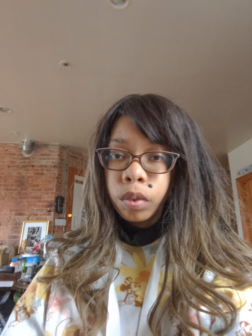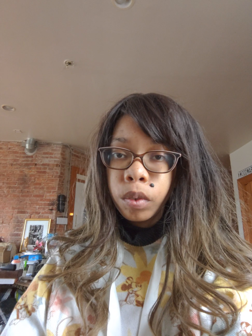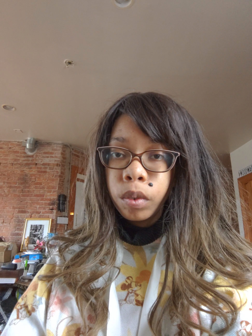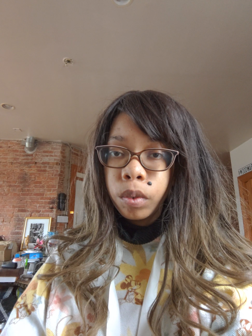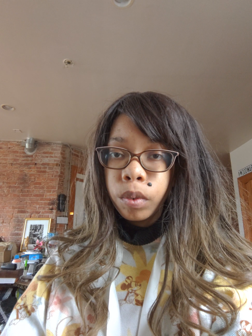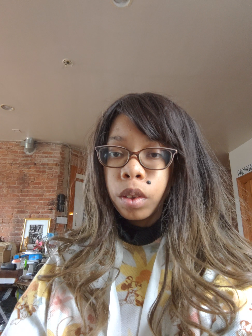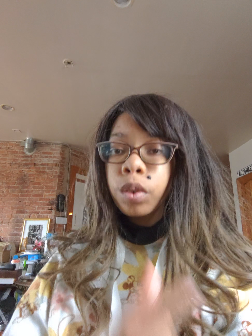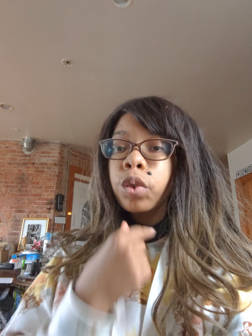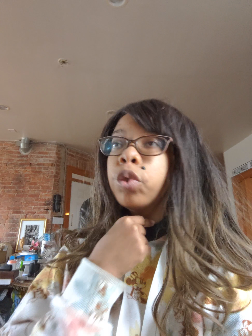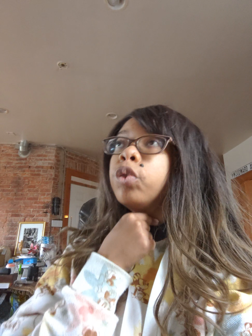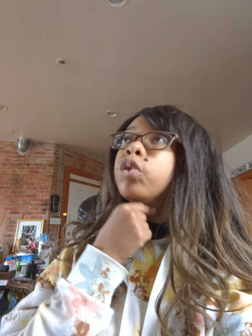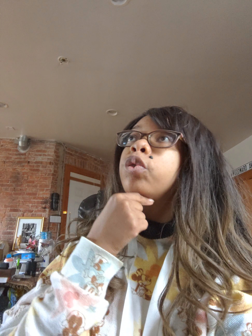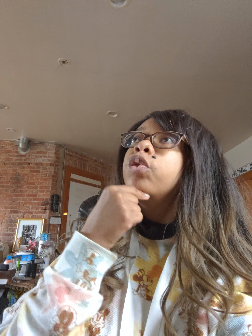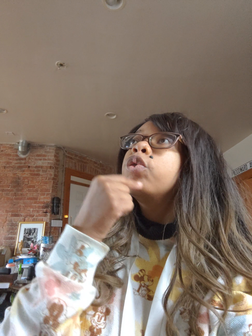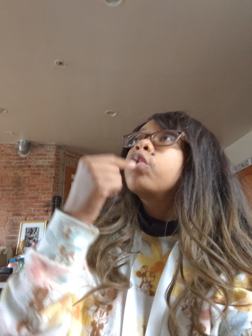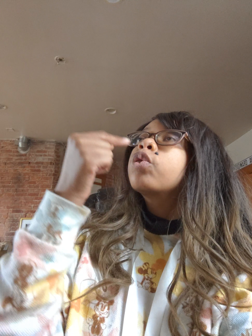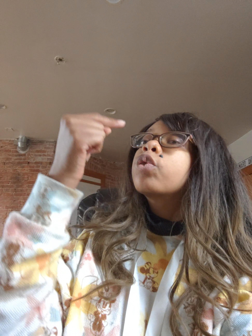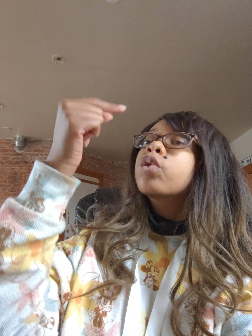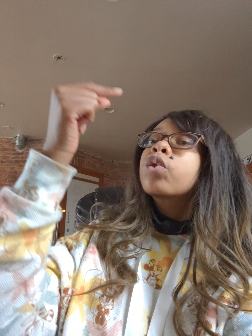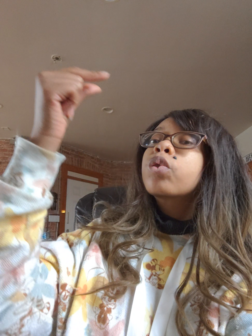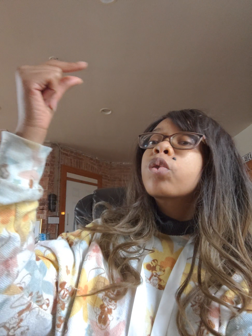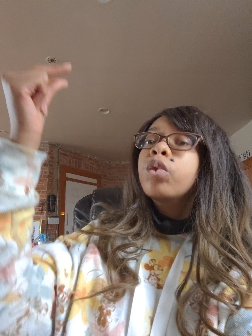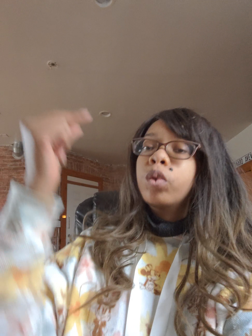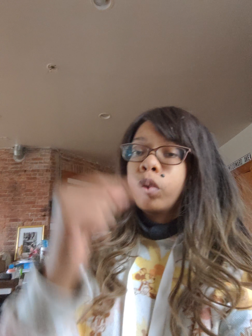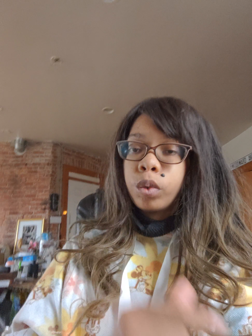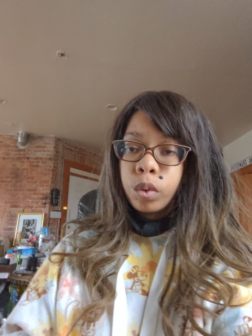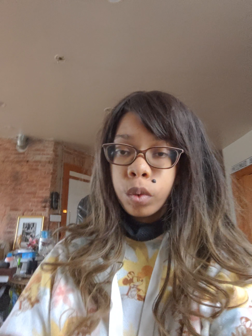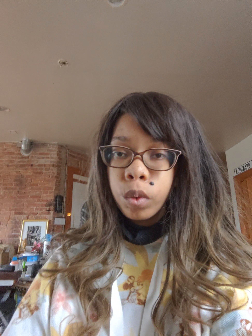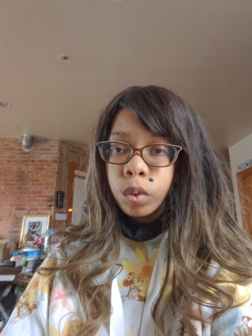giraffe